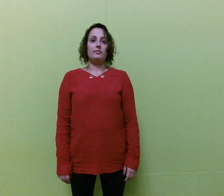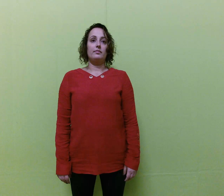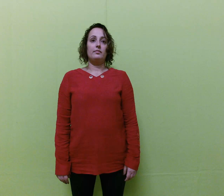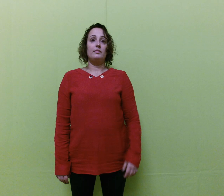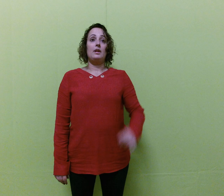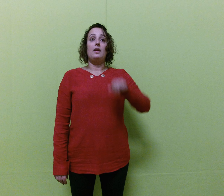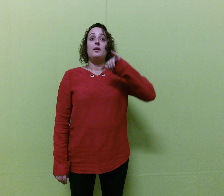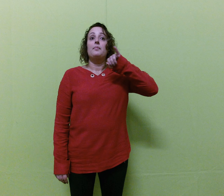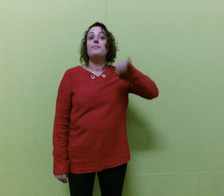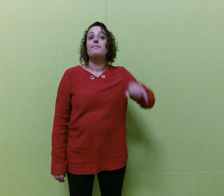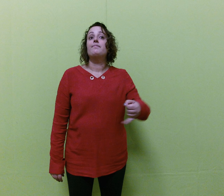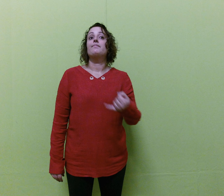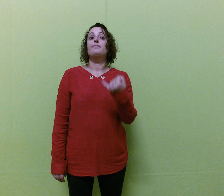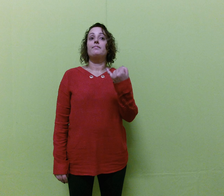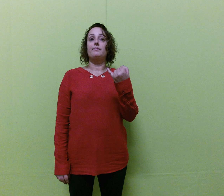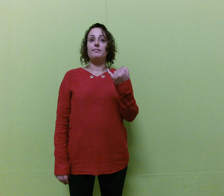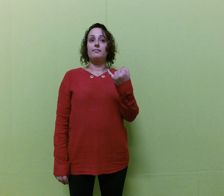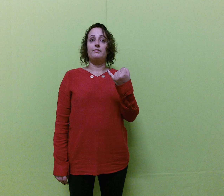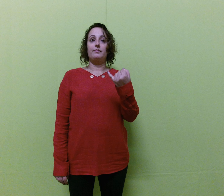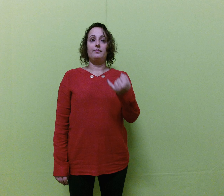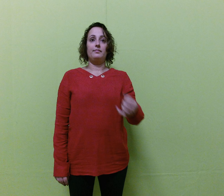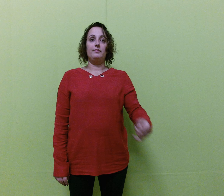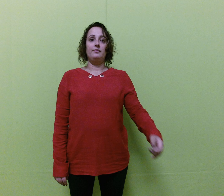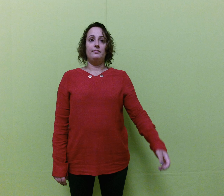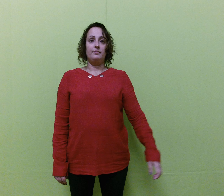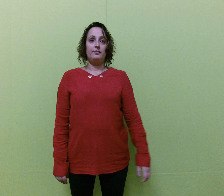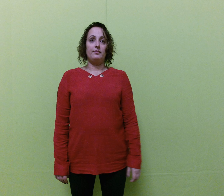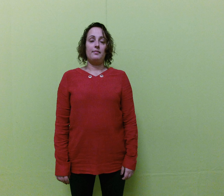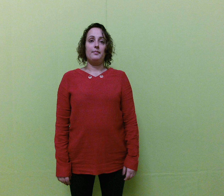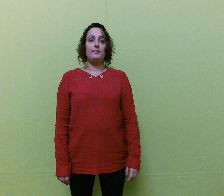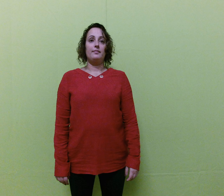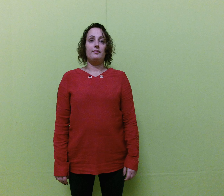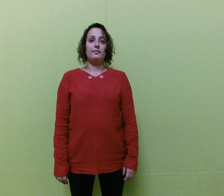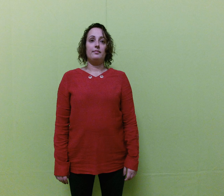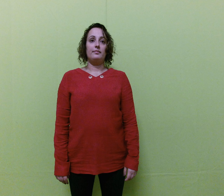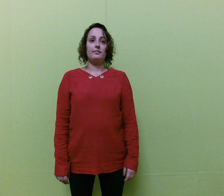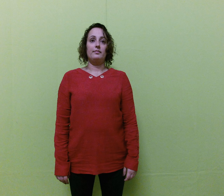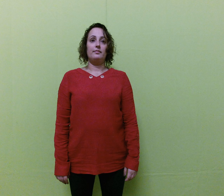aproveitar